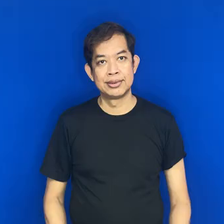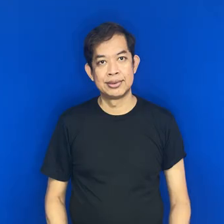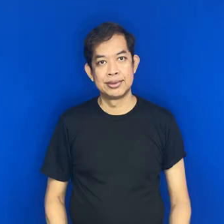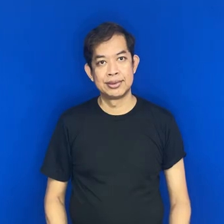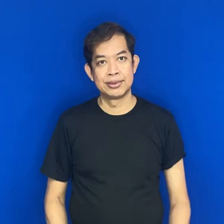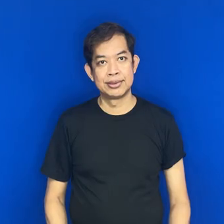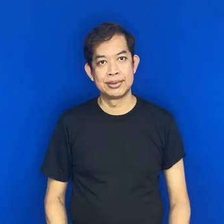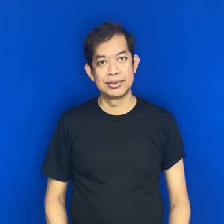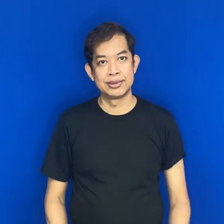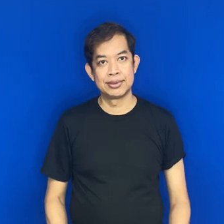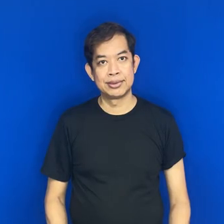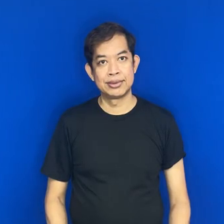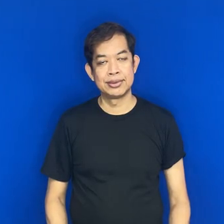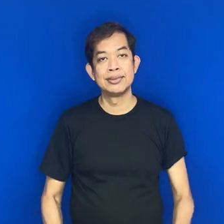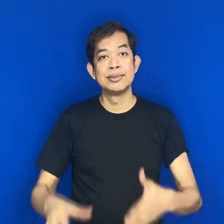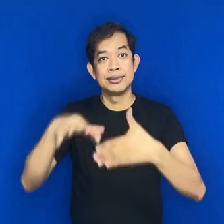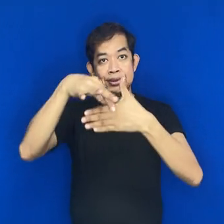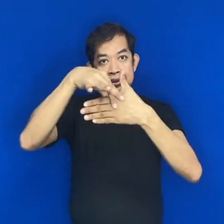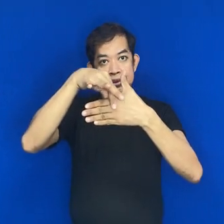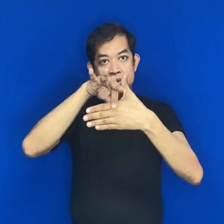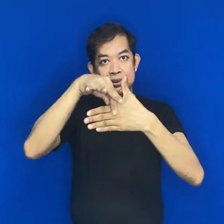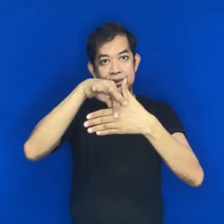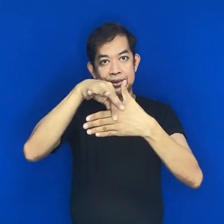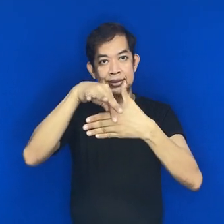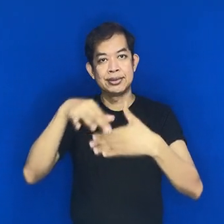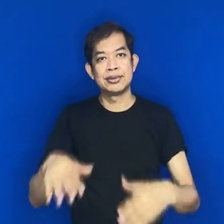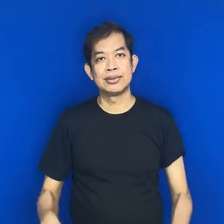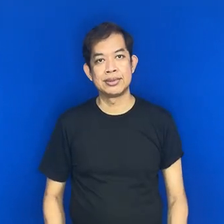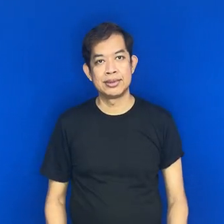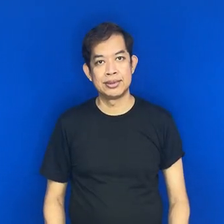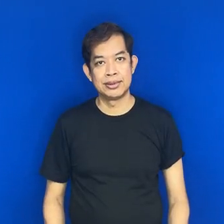meat